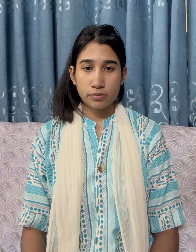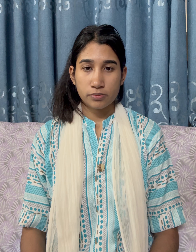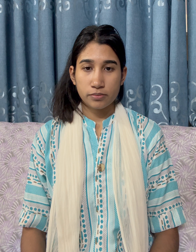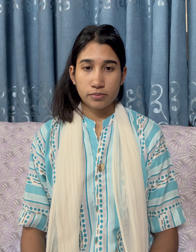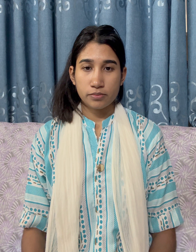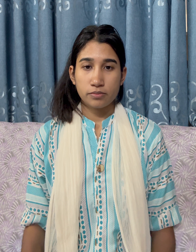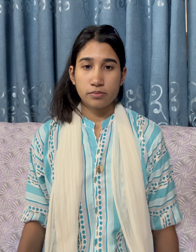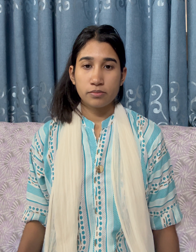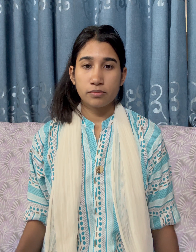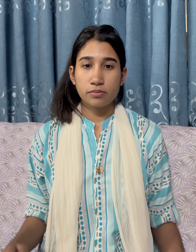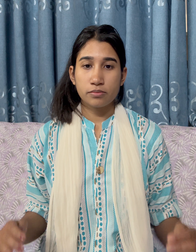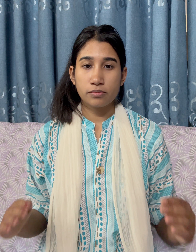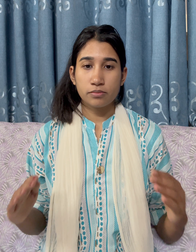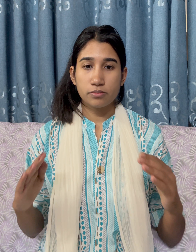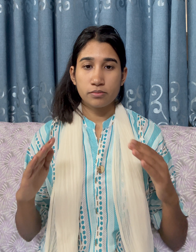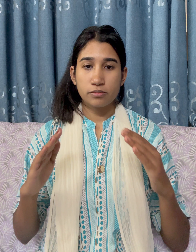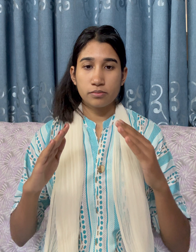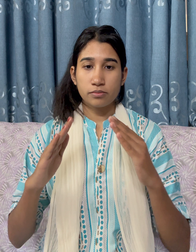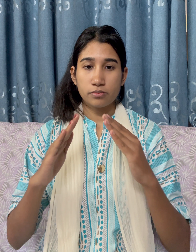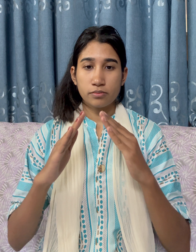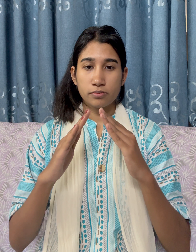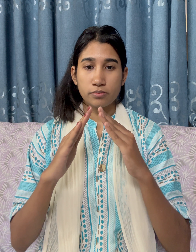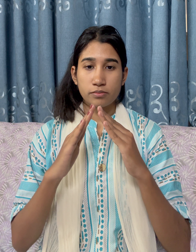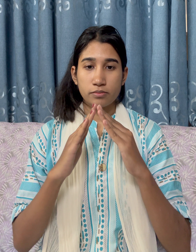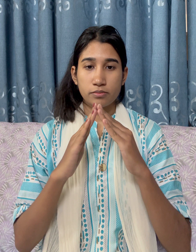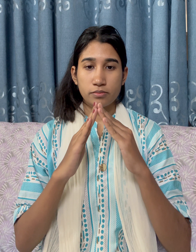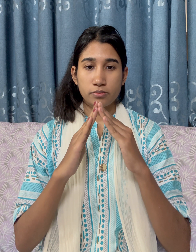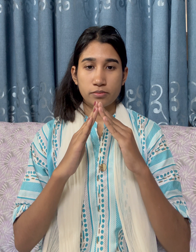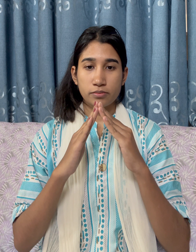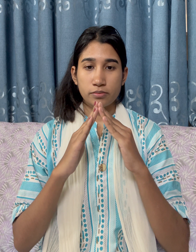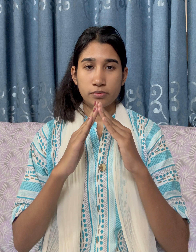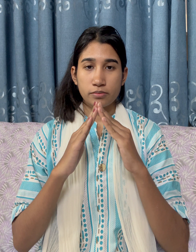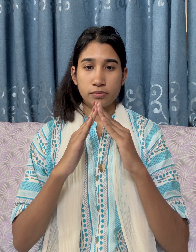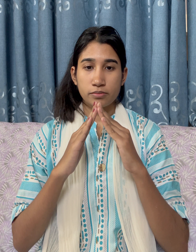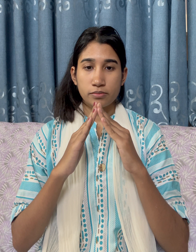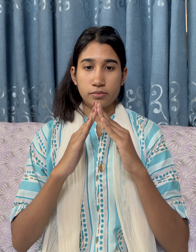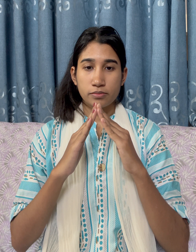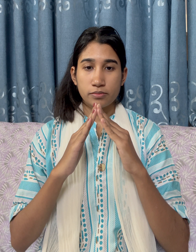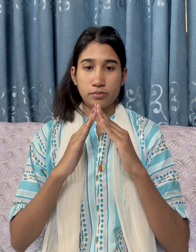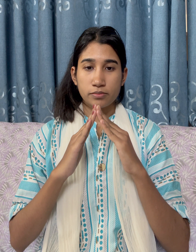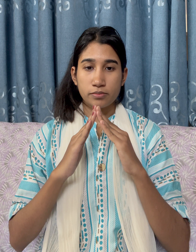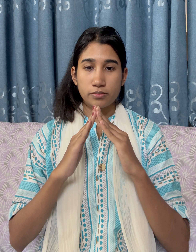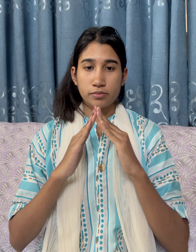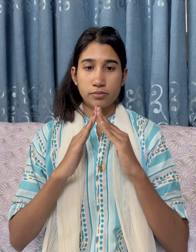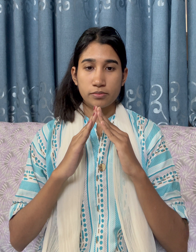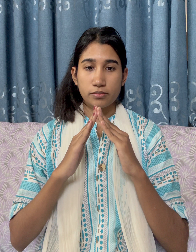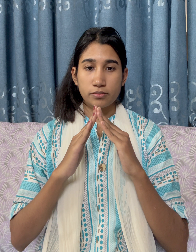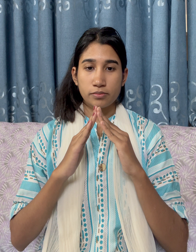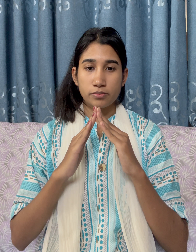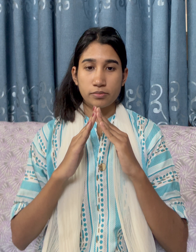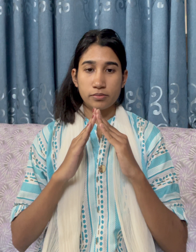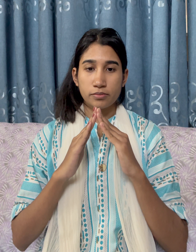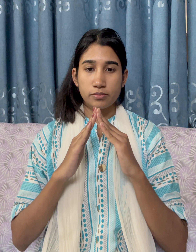বাড়ি